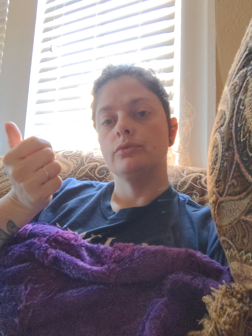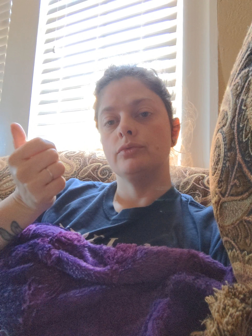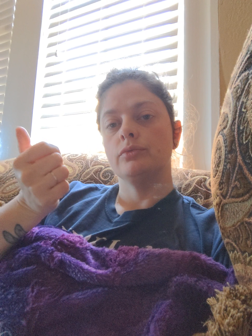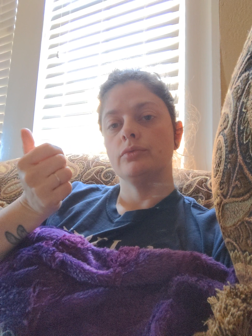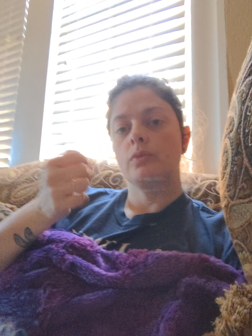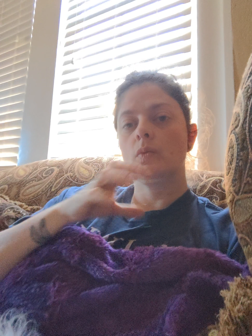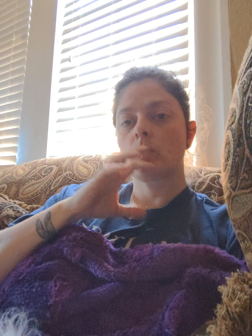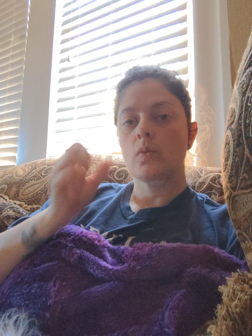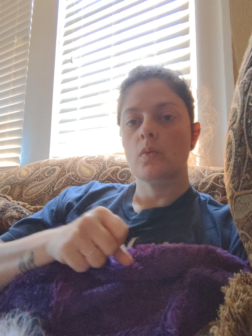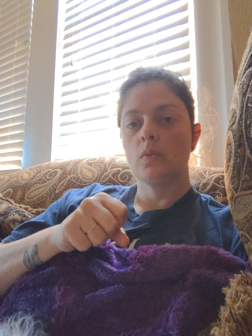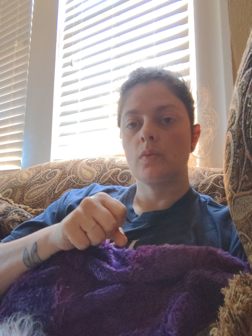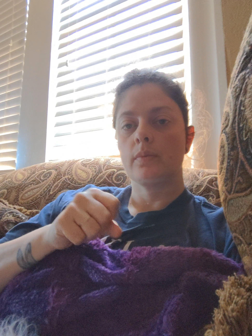old